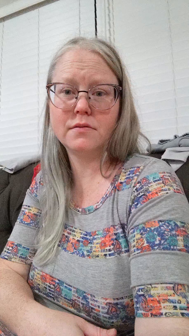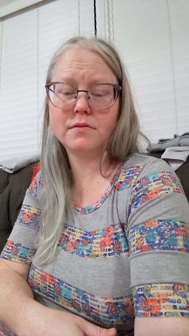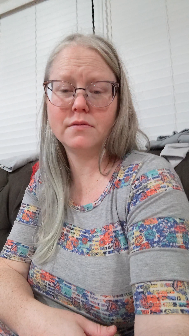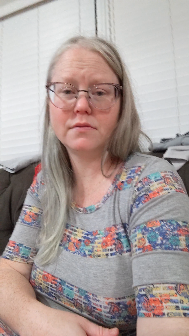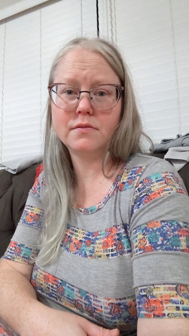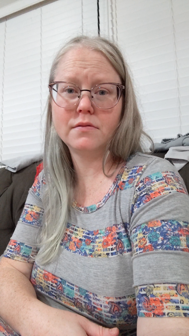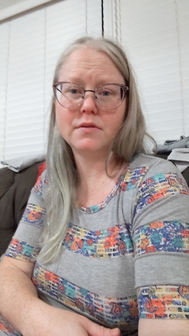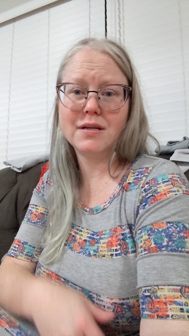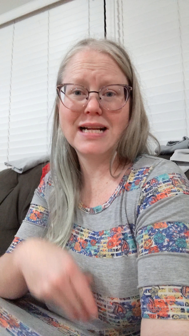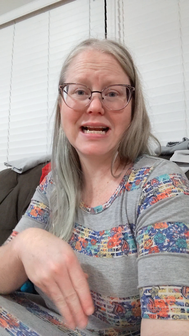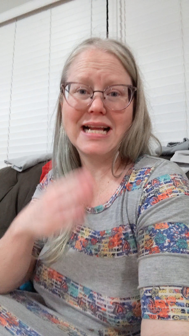kick